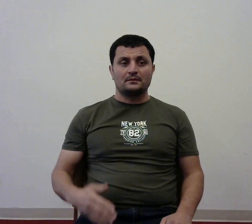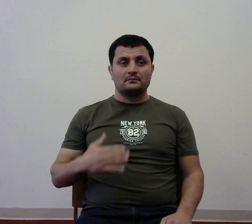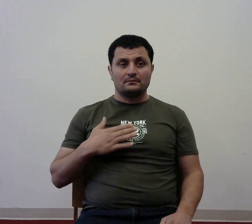mən